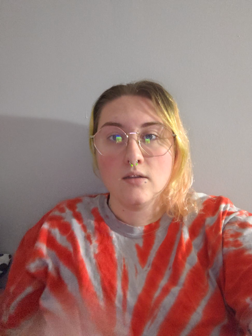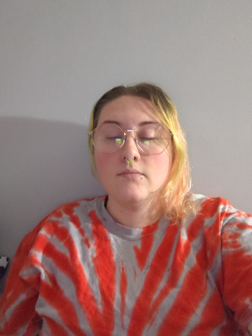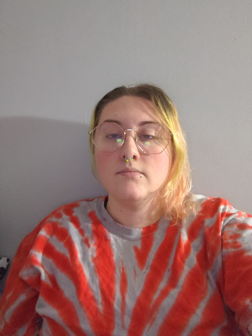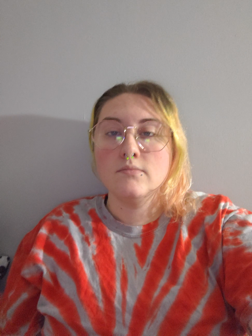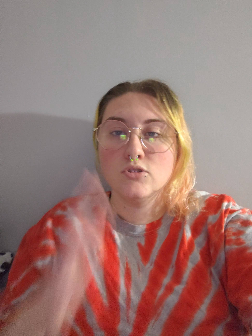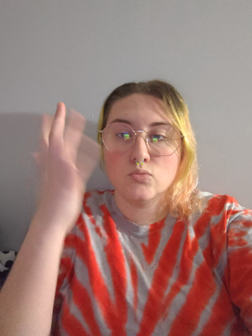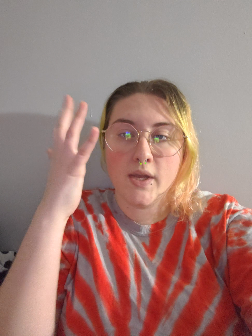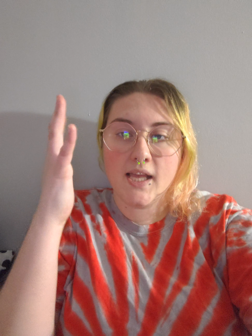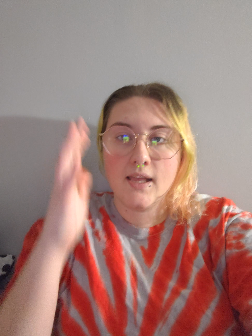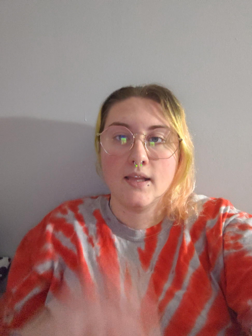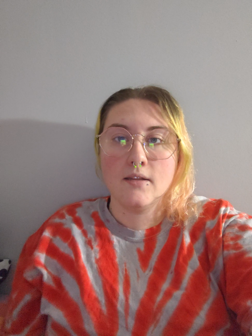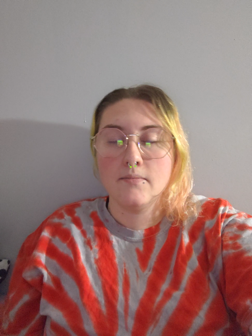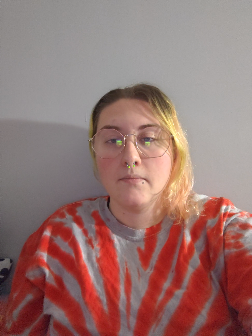tree